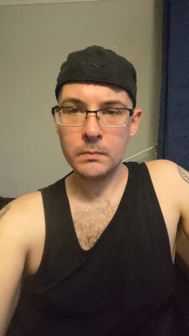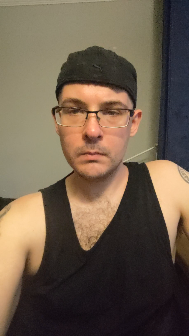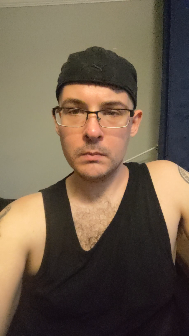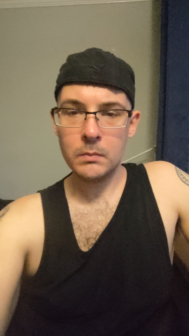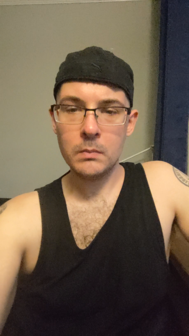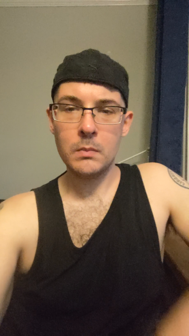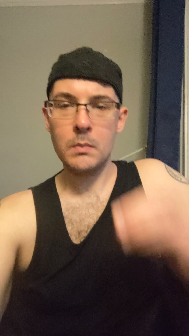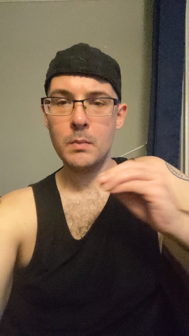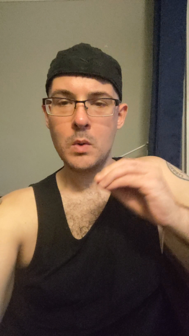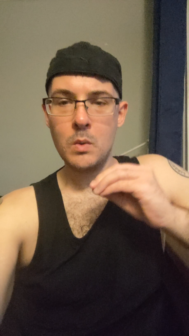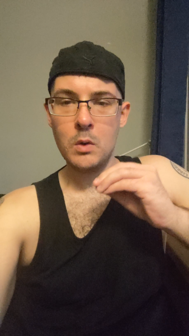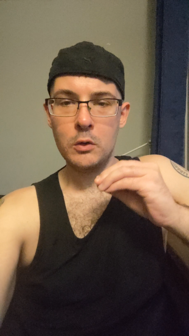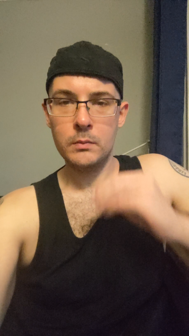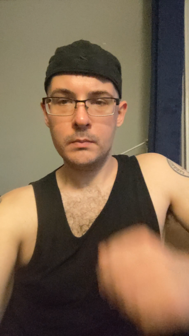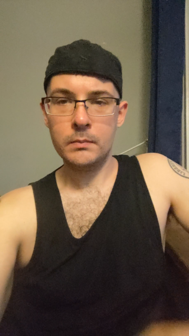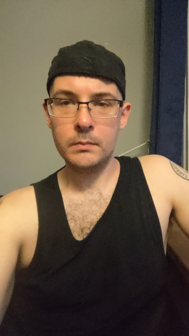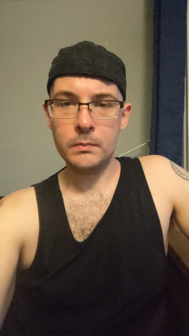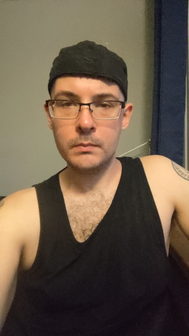more